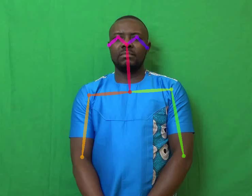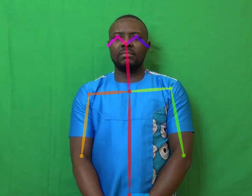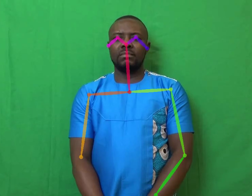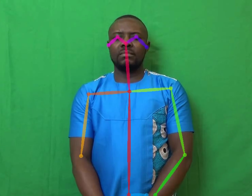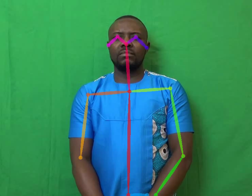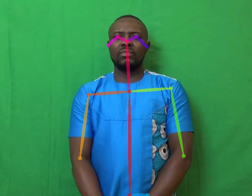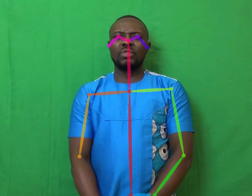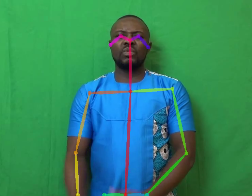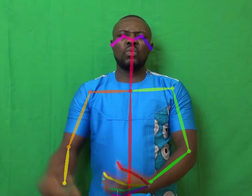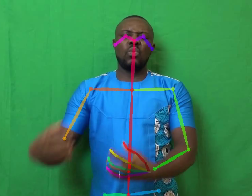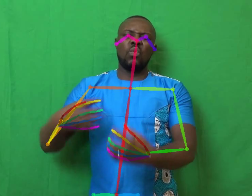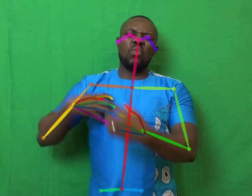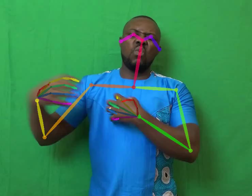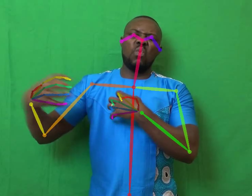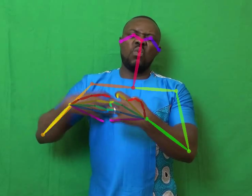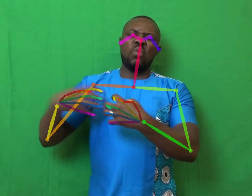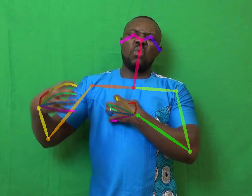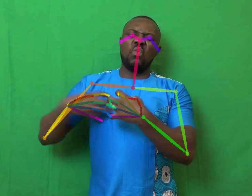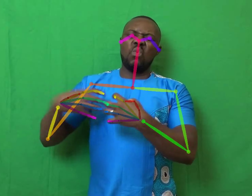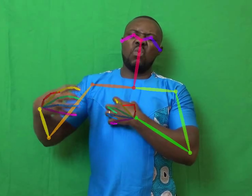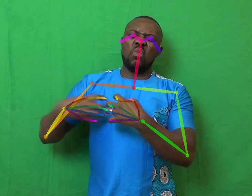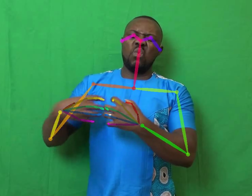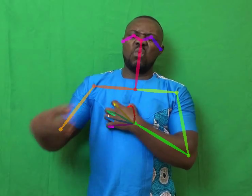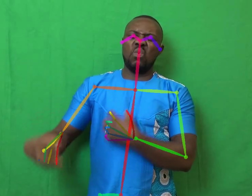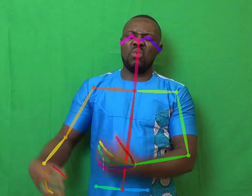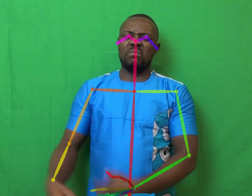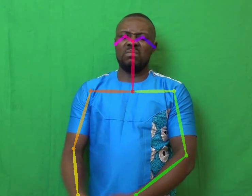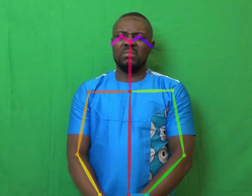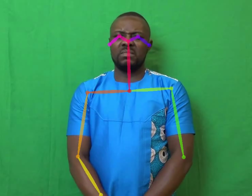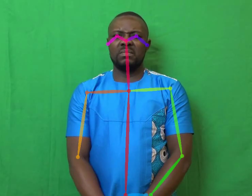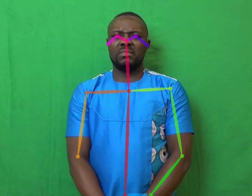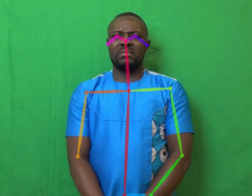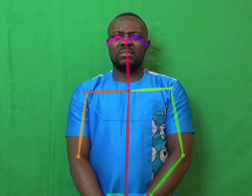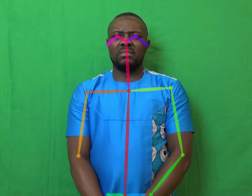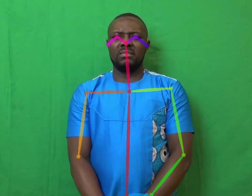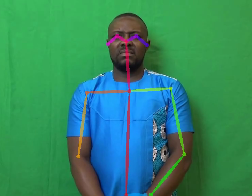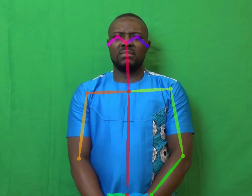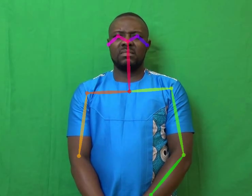complain